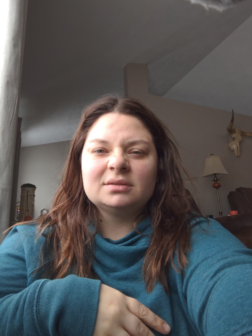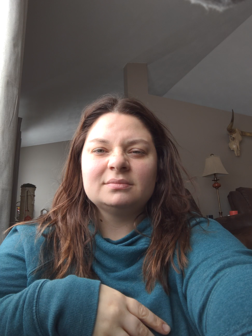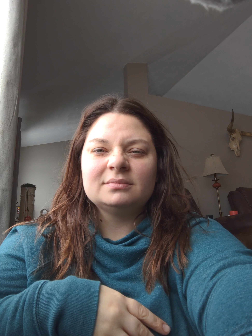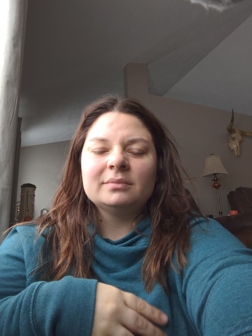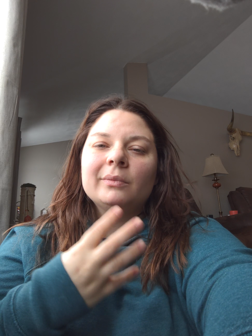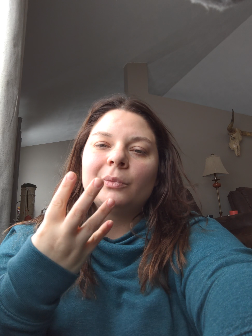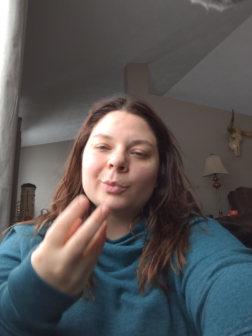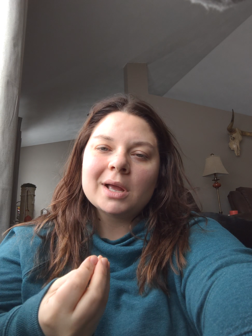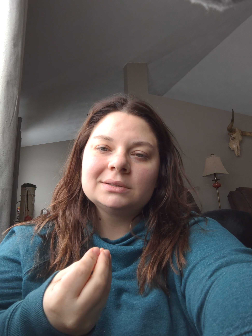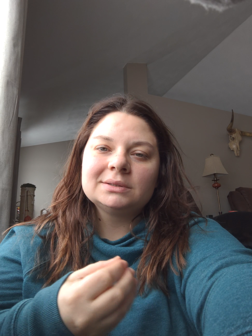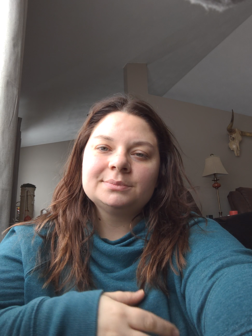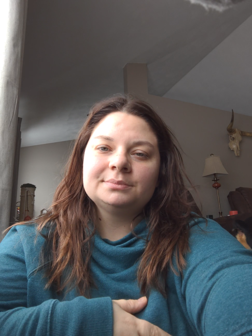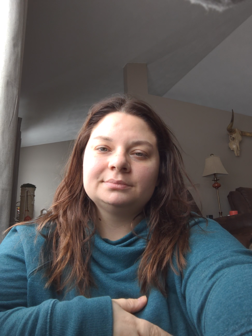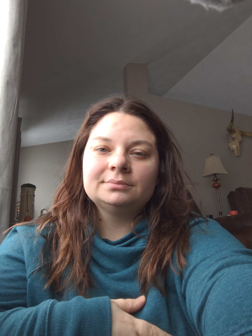wet